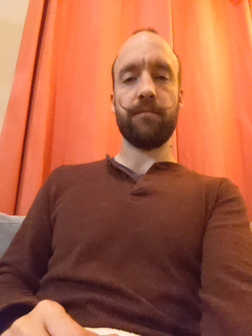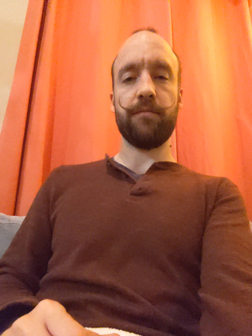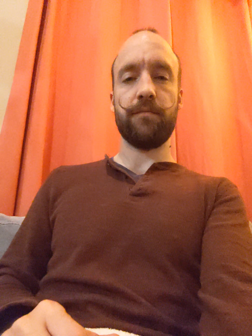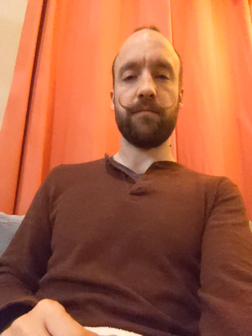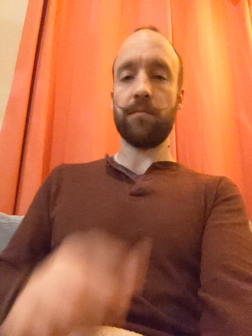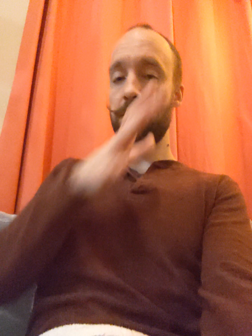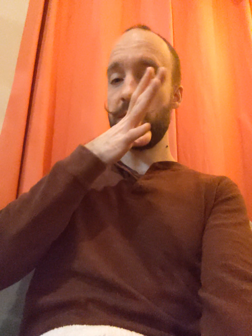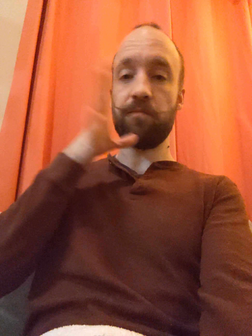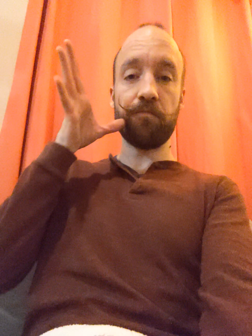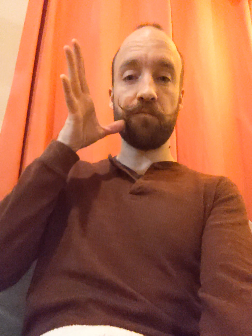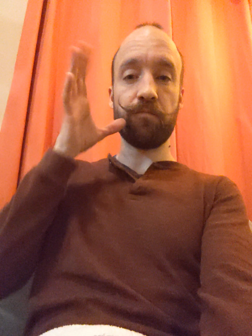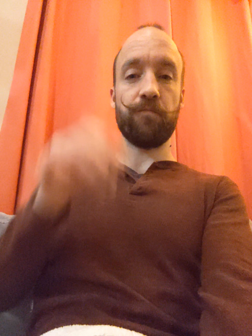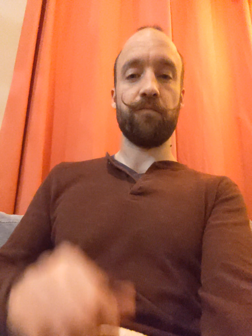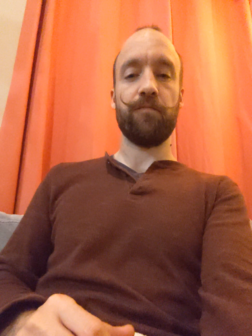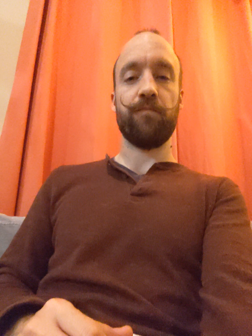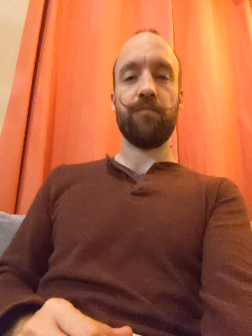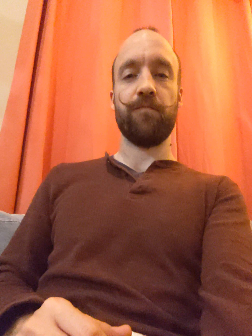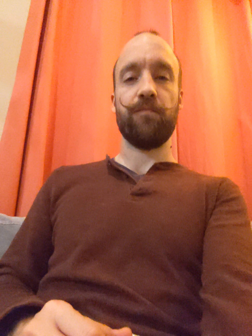farm